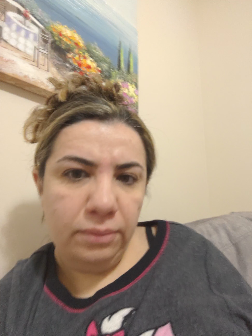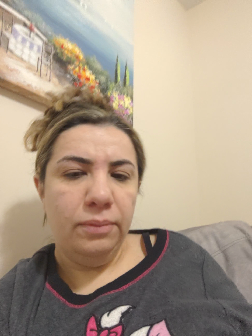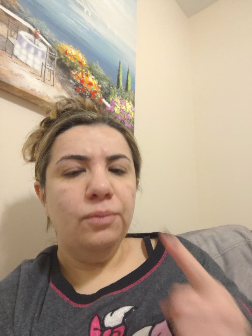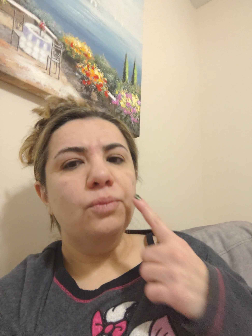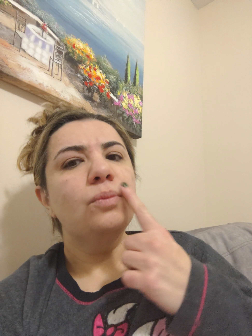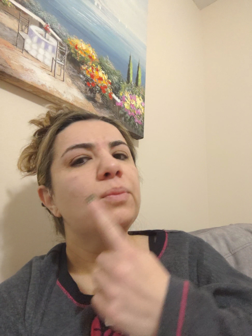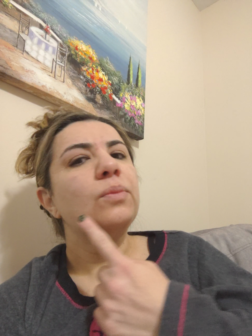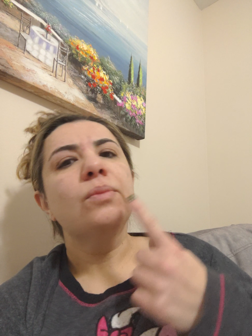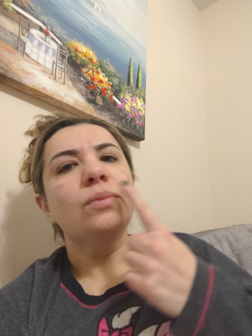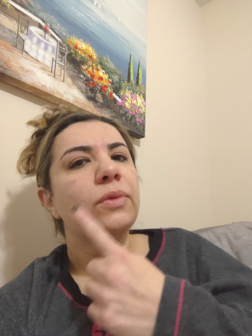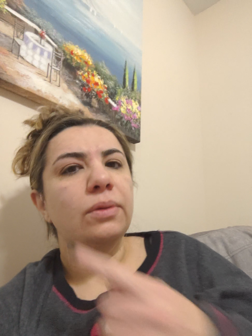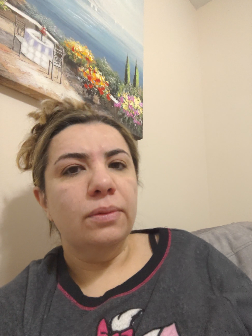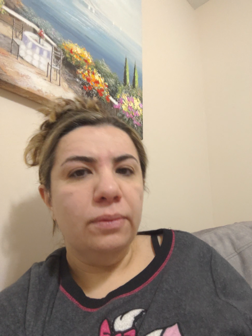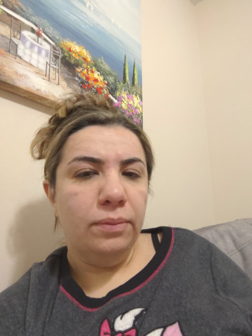lips